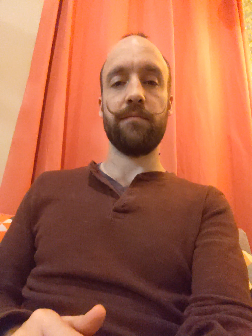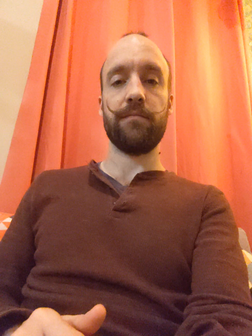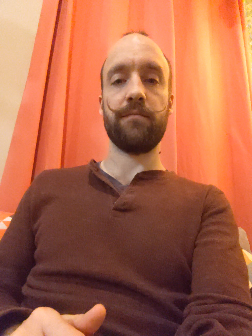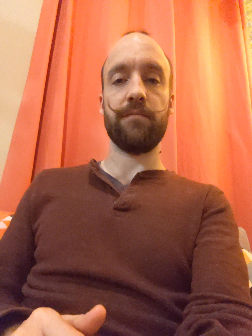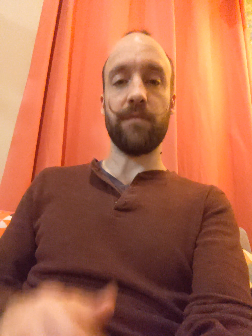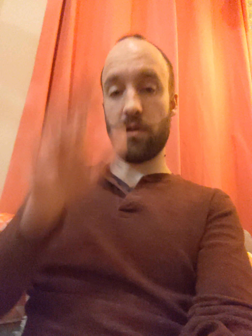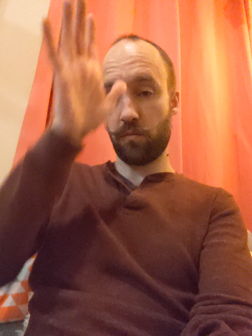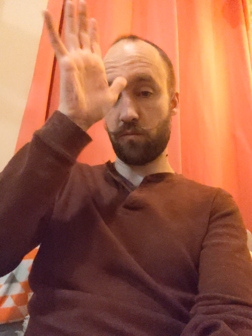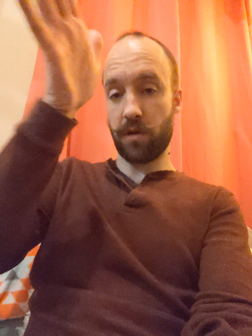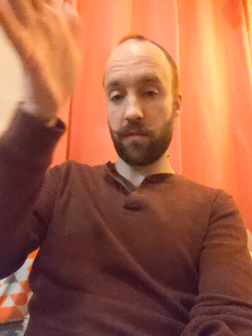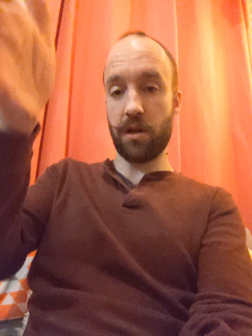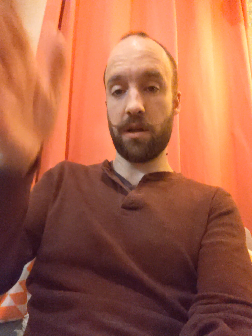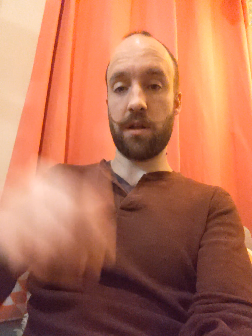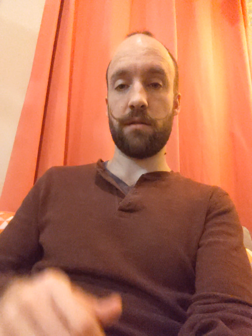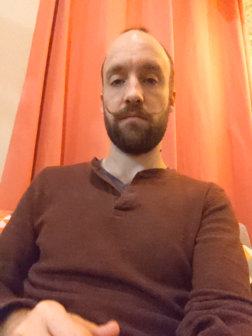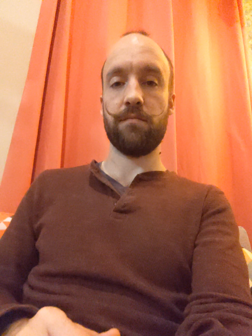grandpa